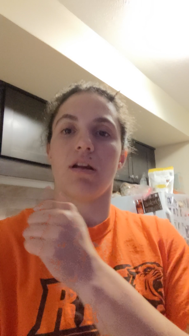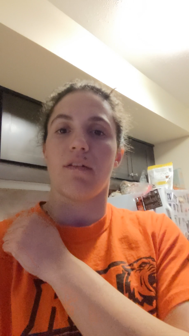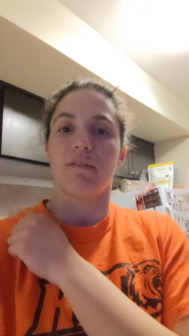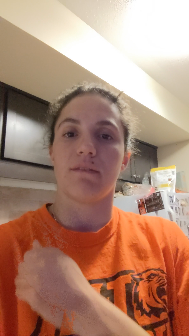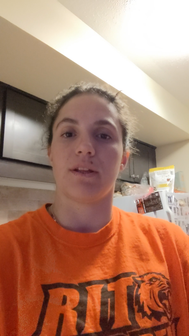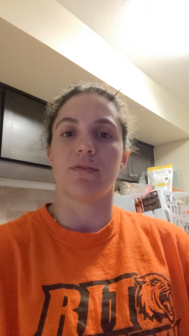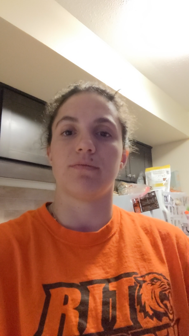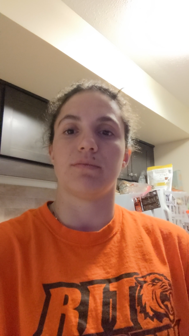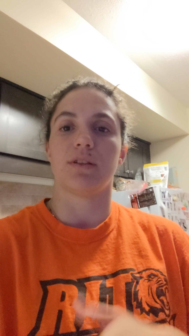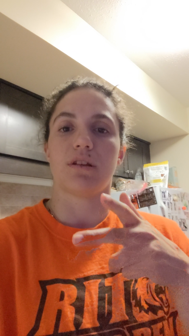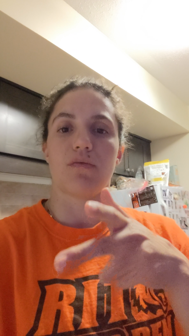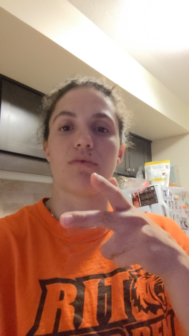garage